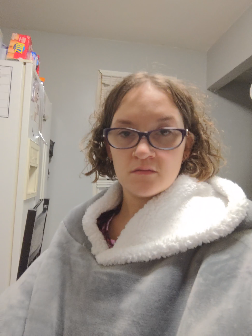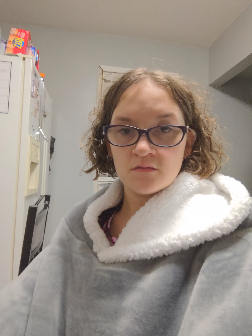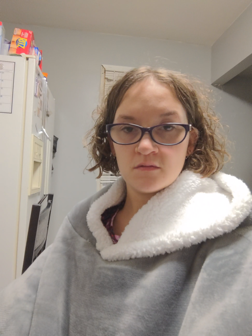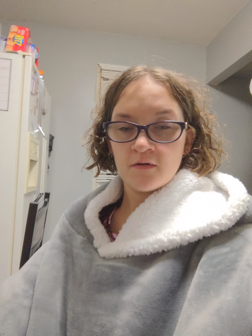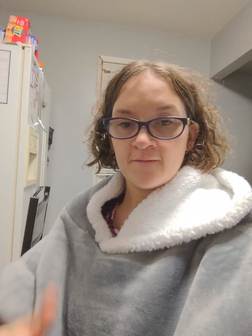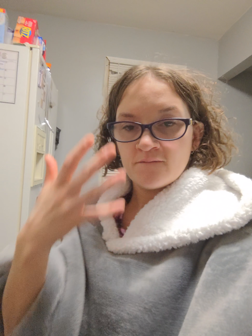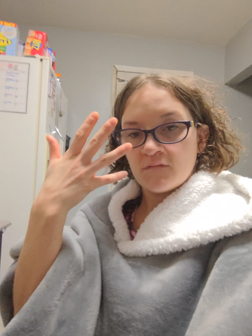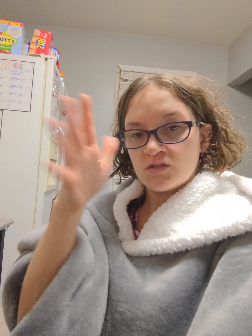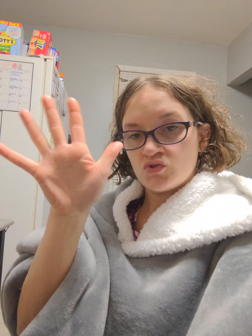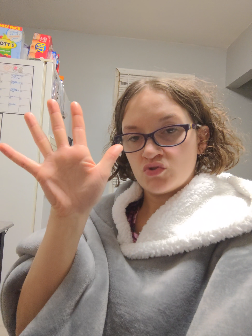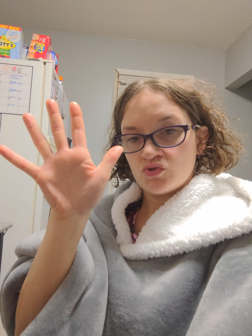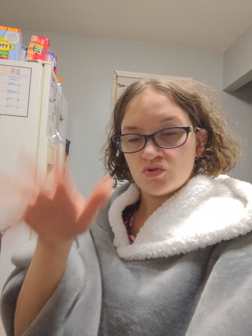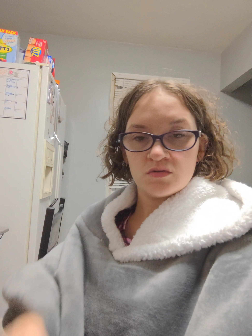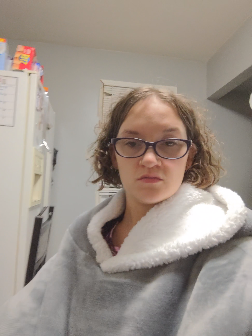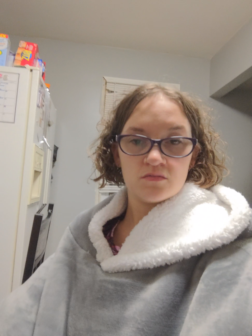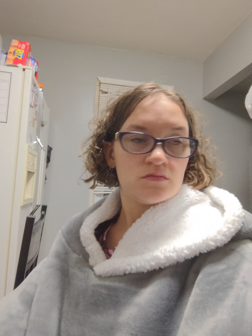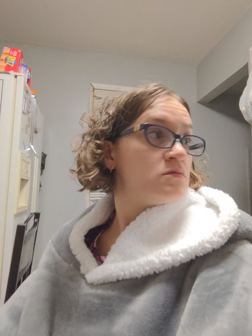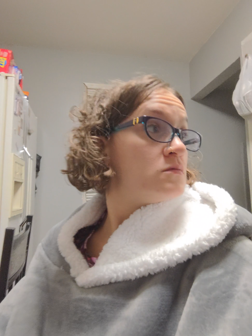finish